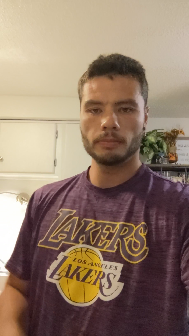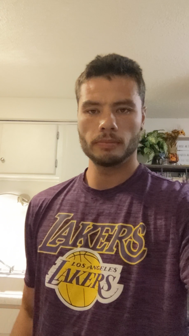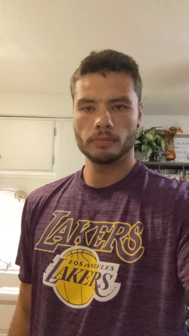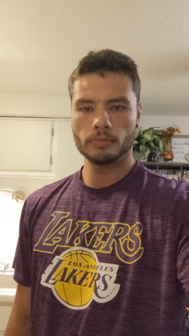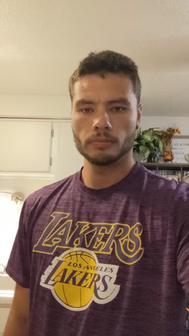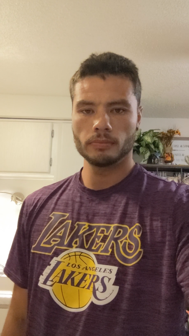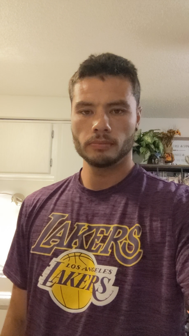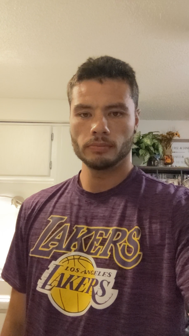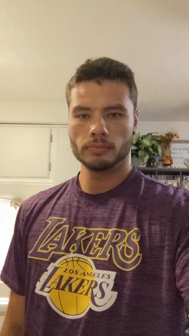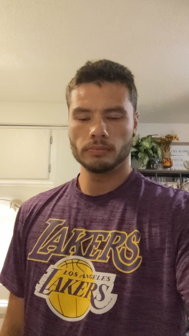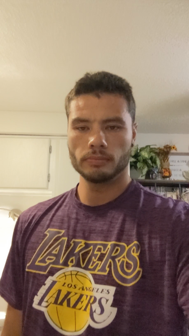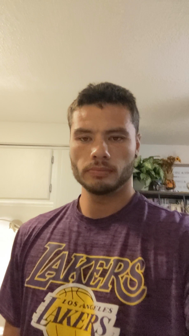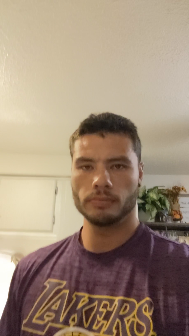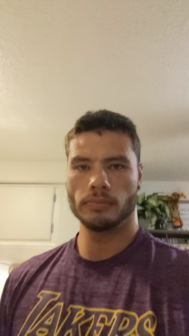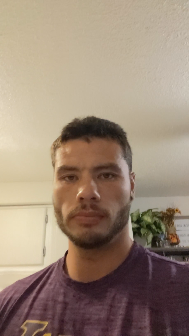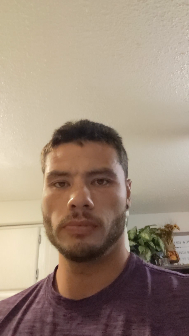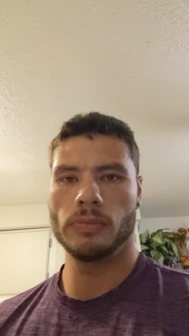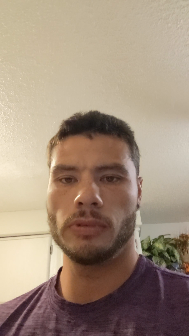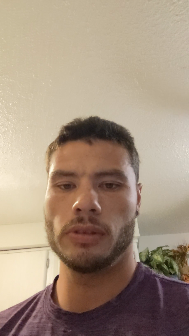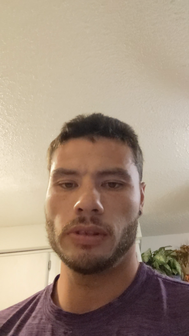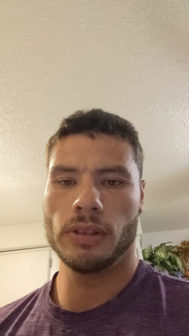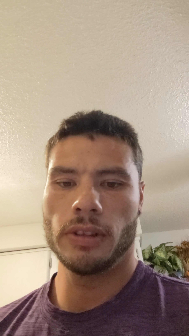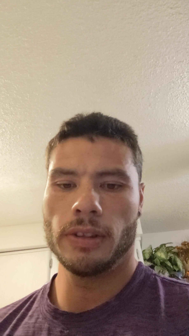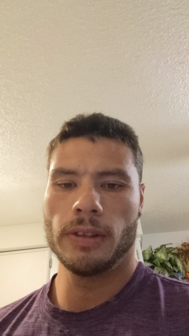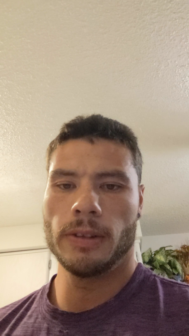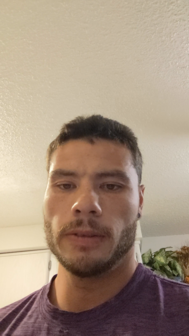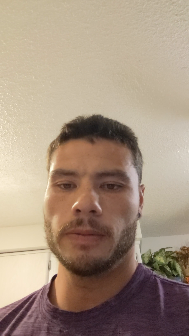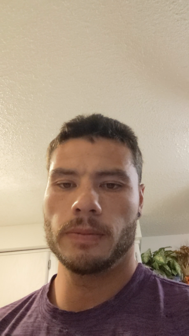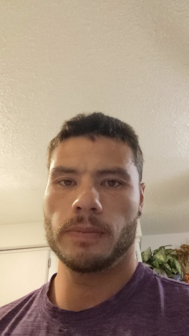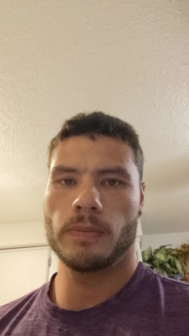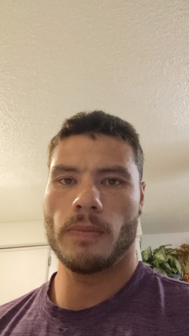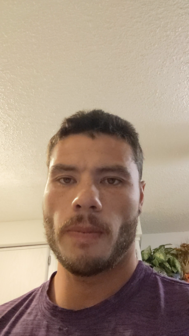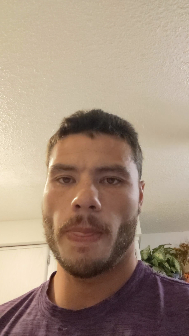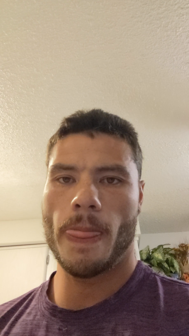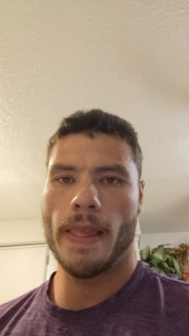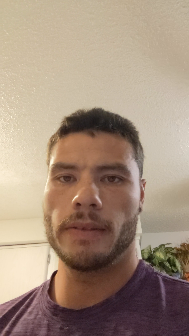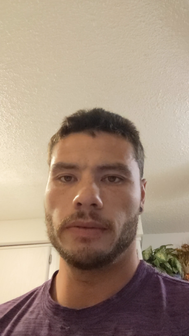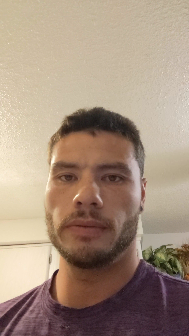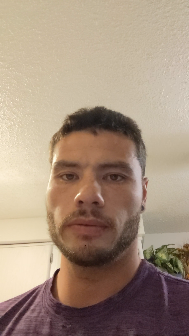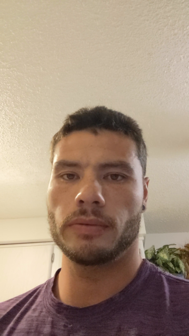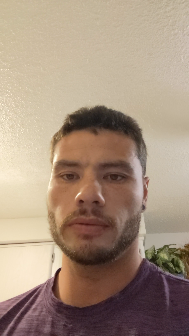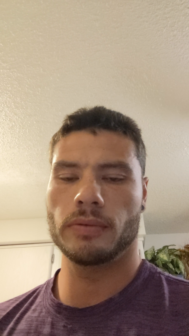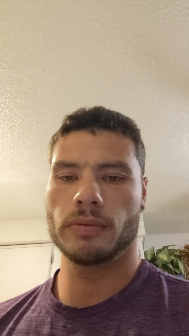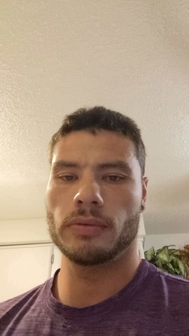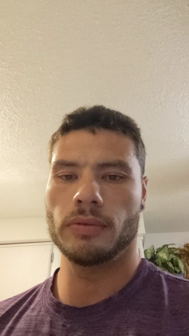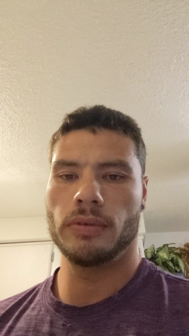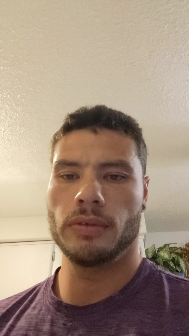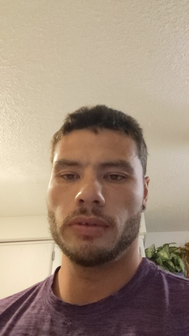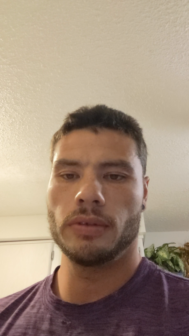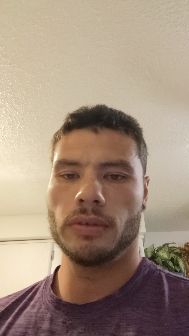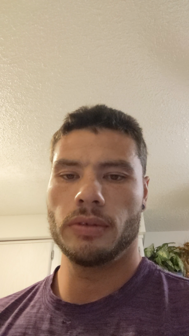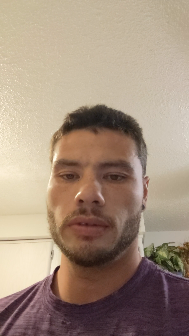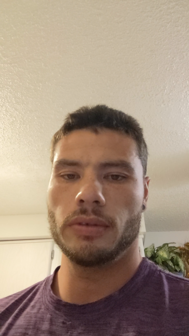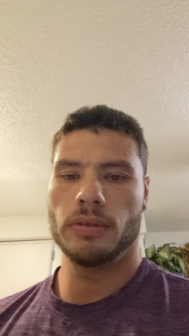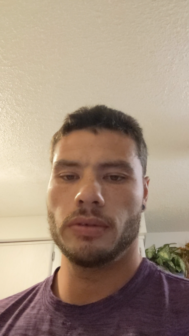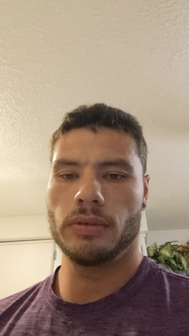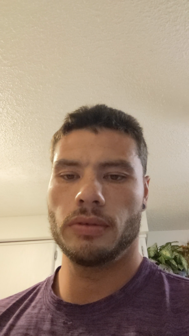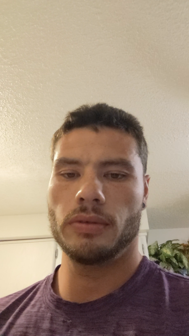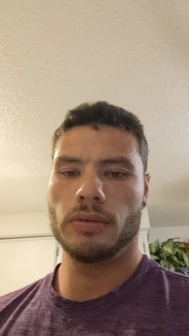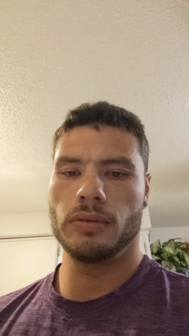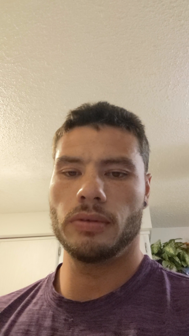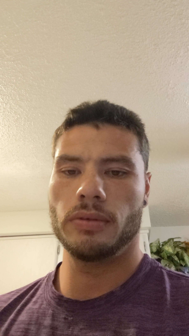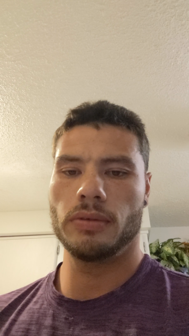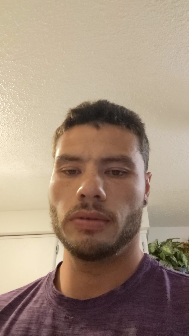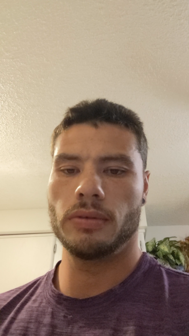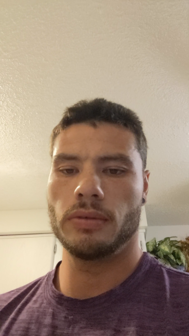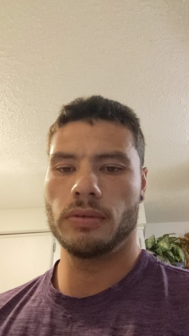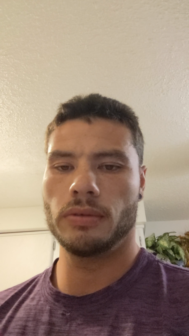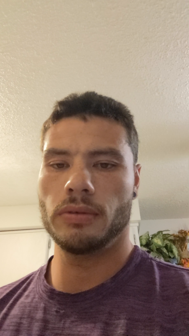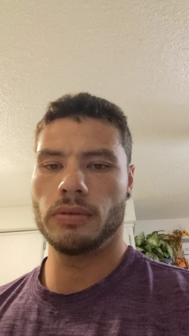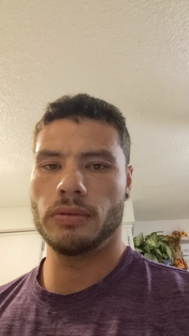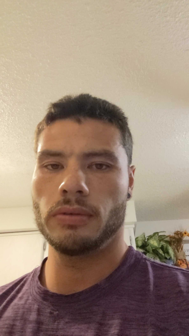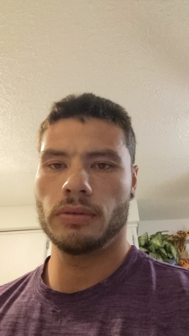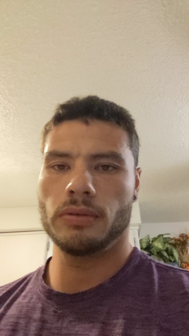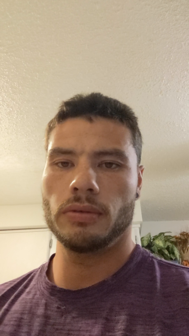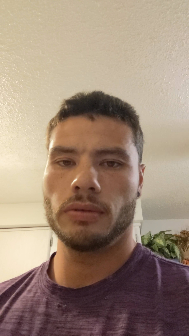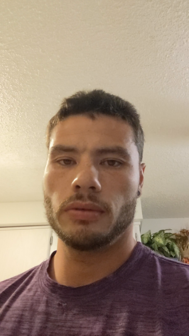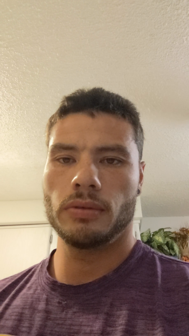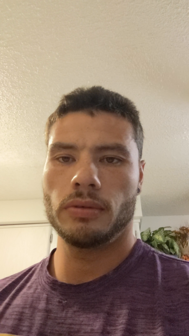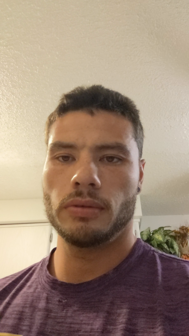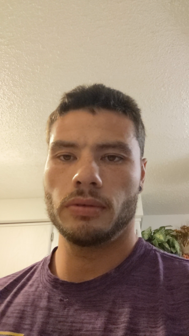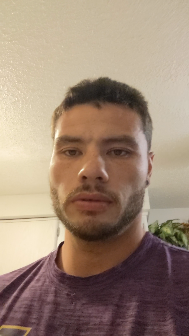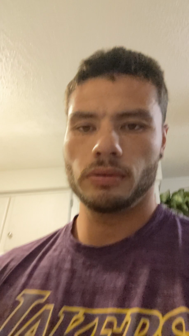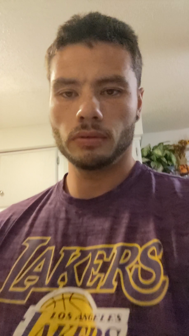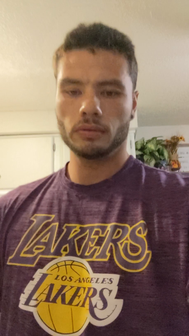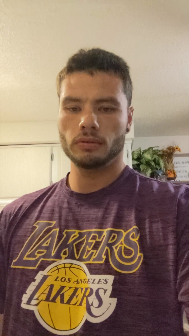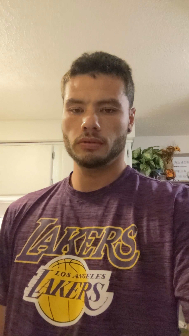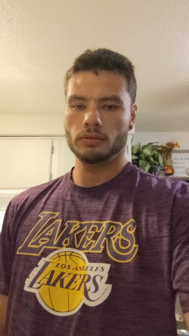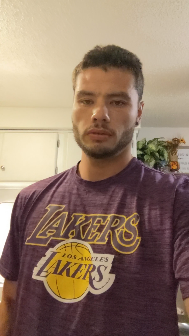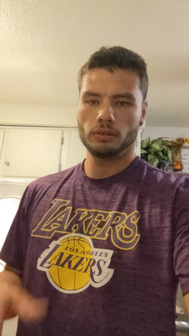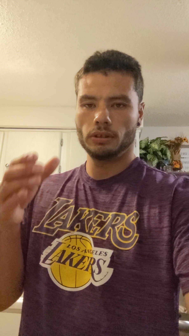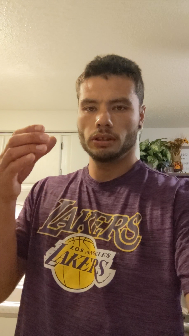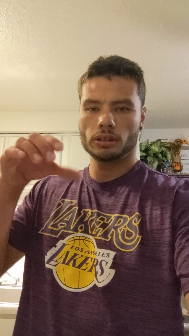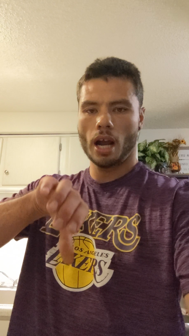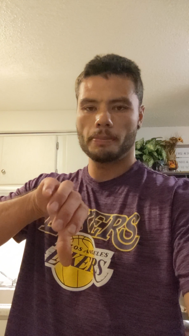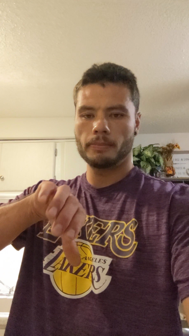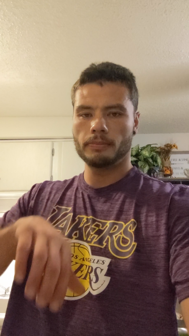dump